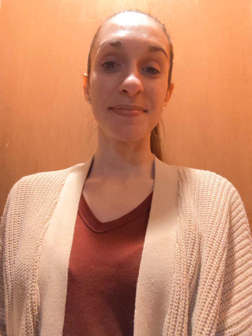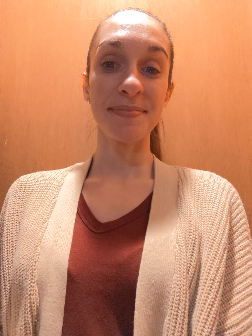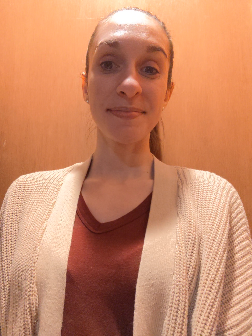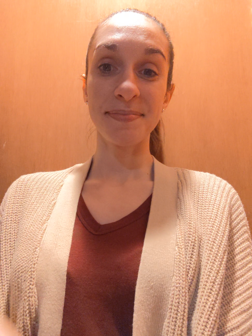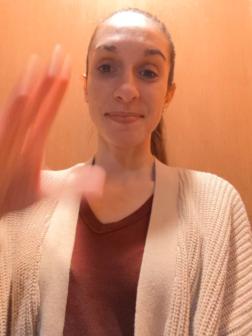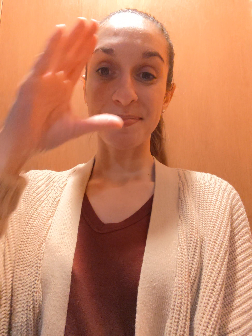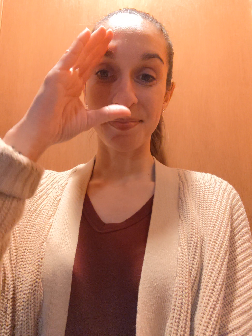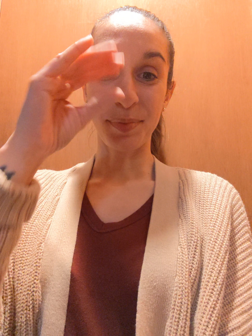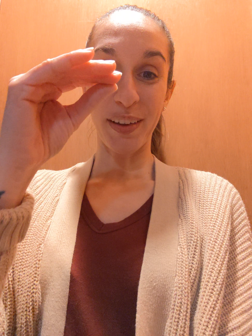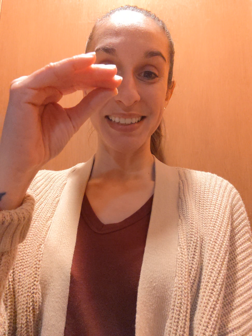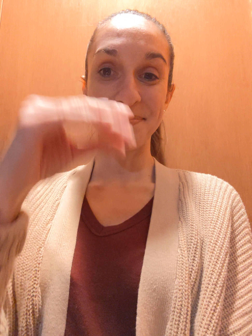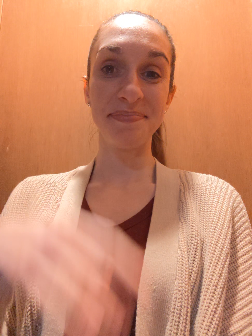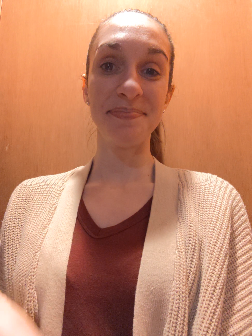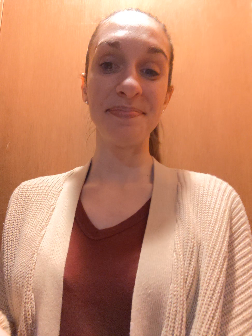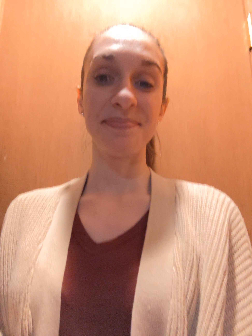boy